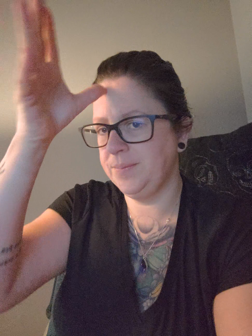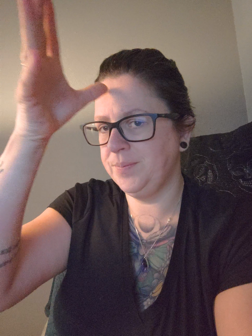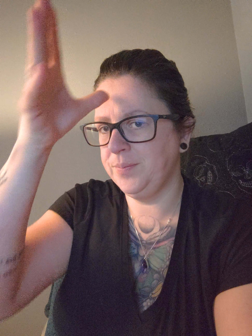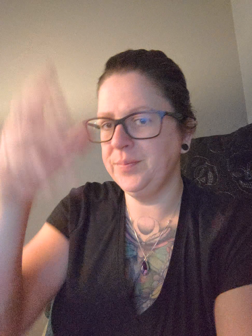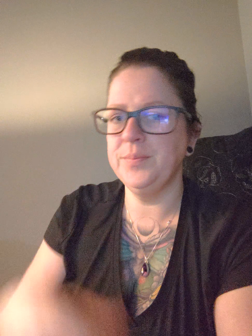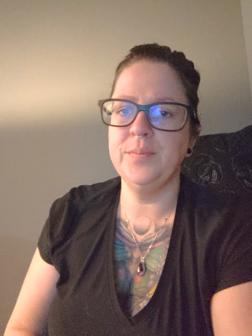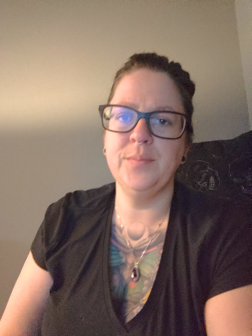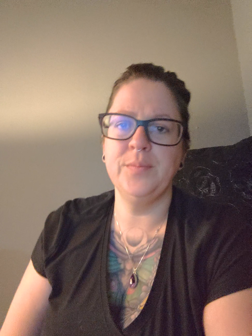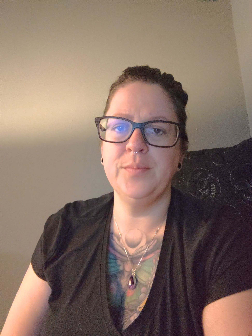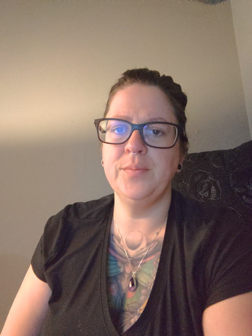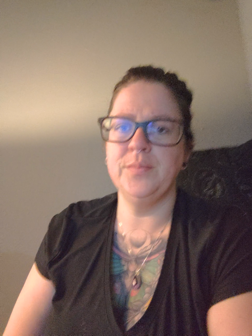dad